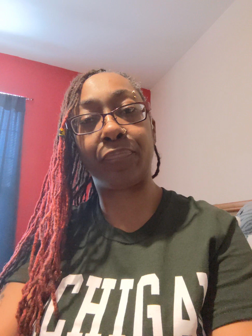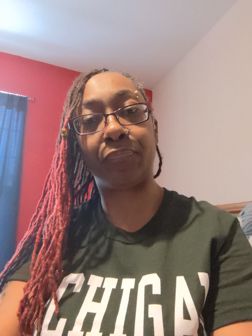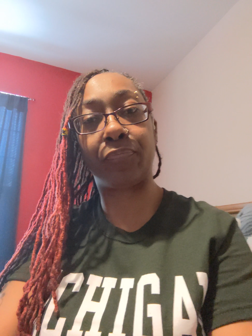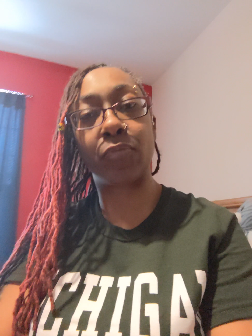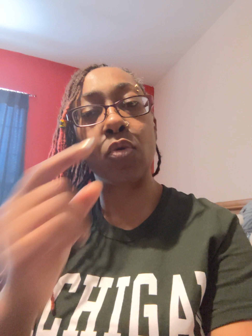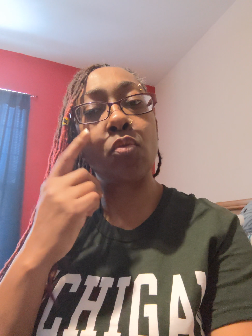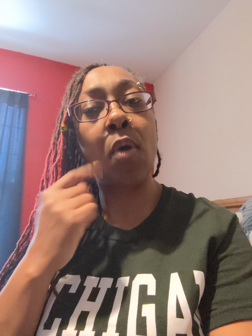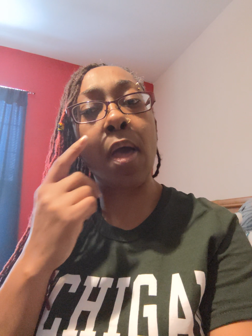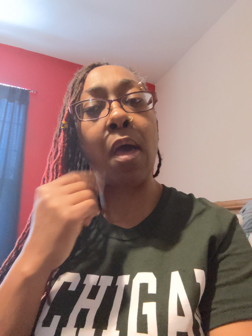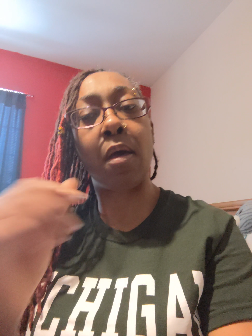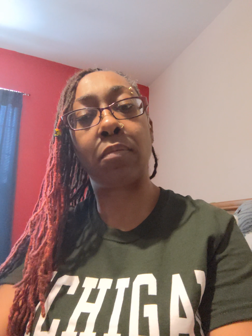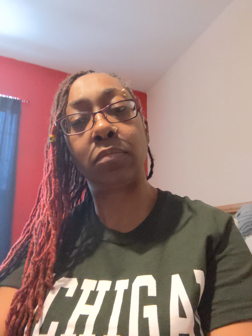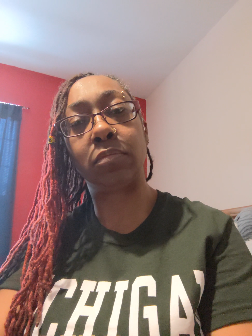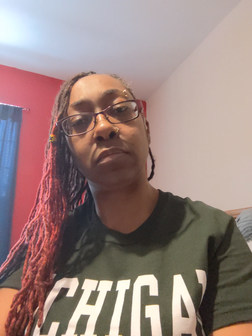cry